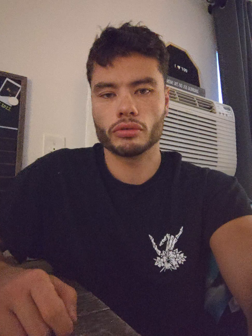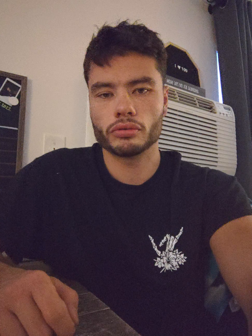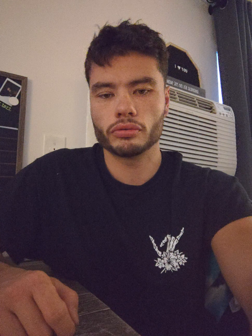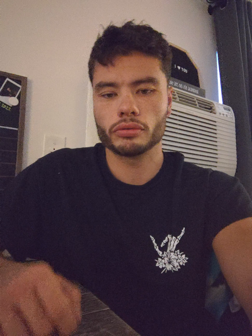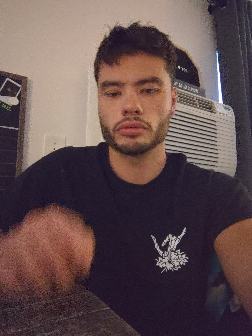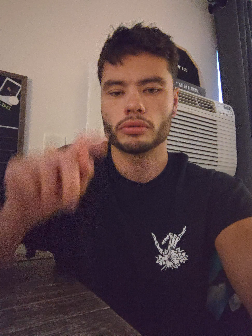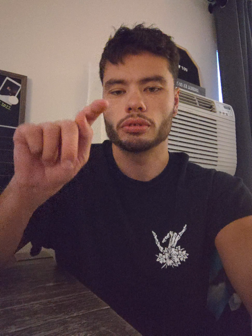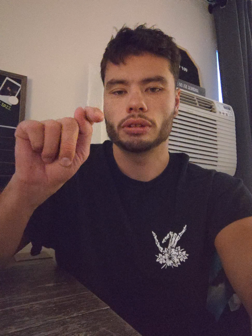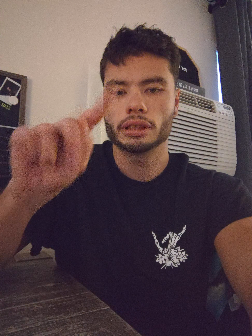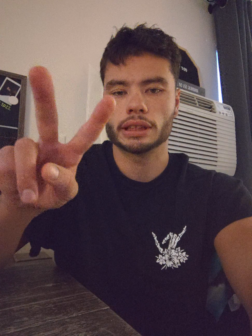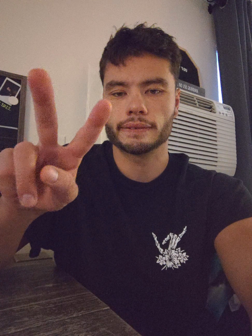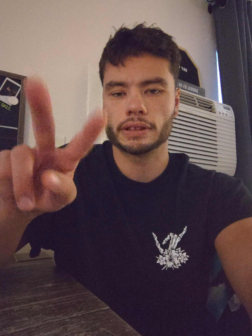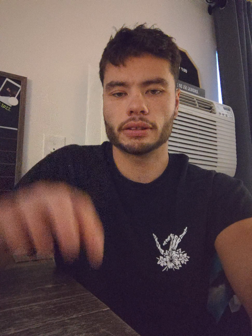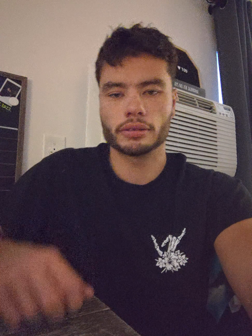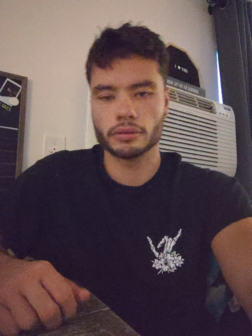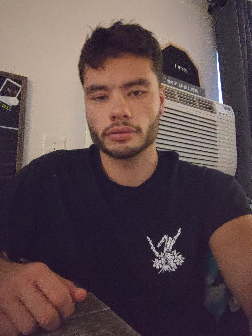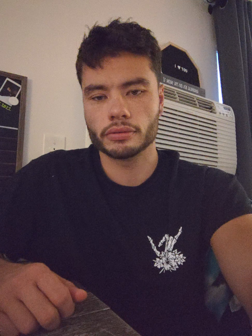TV